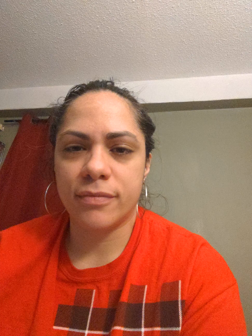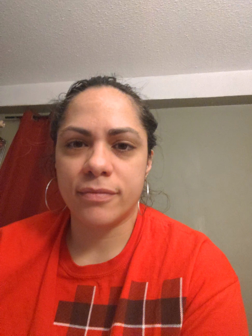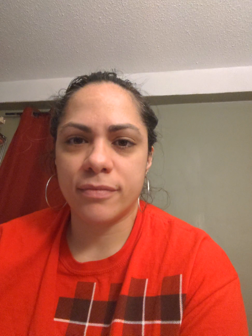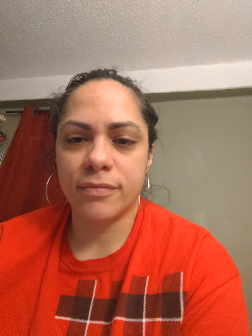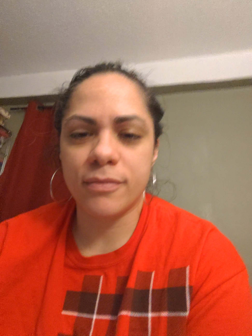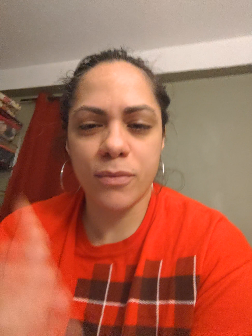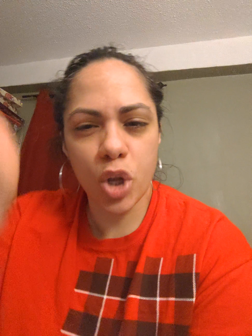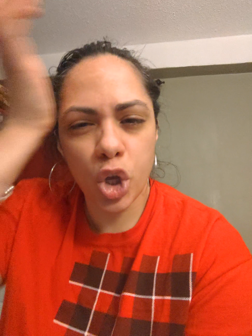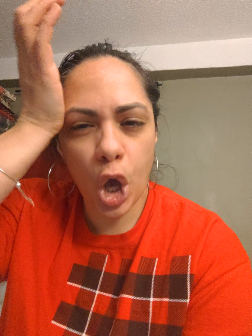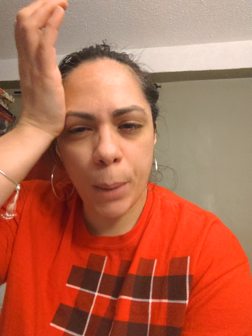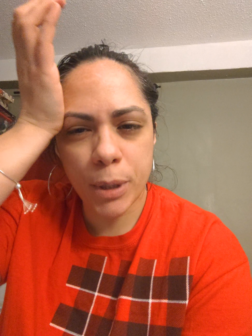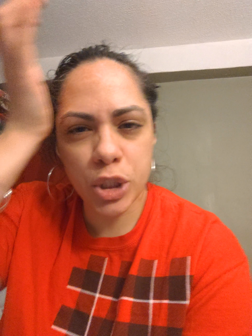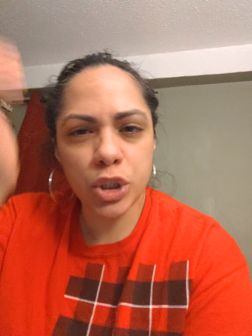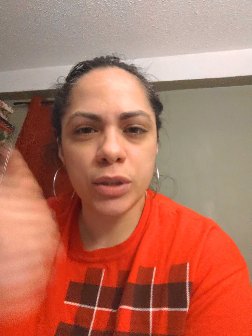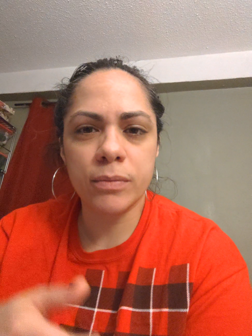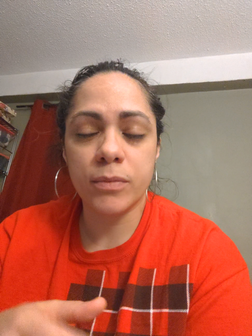garbage